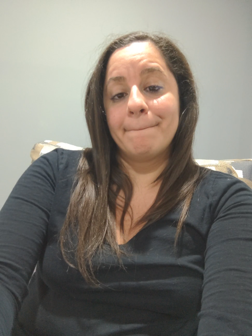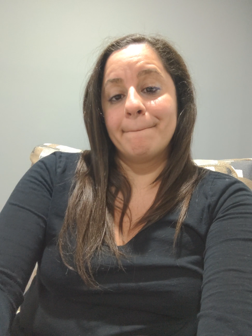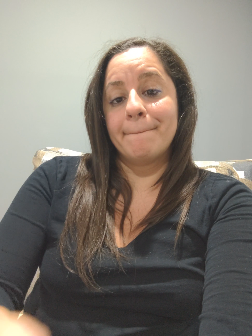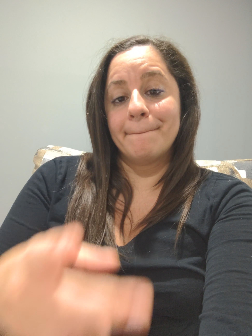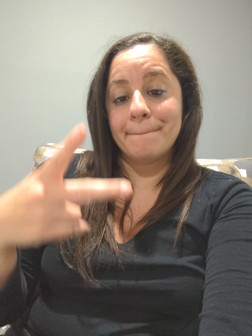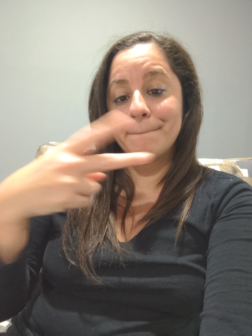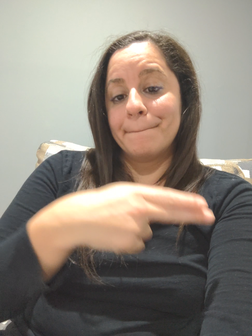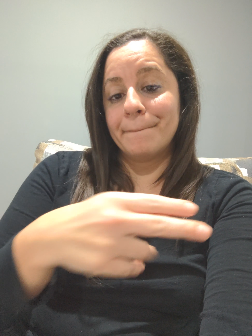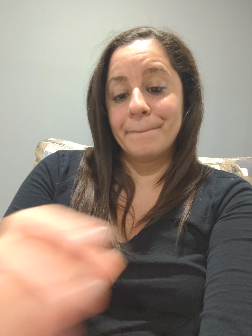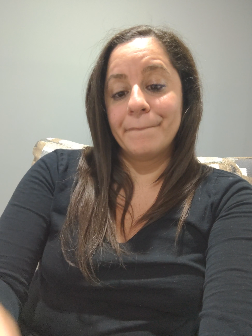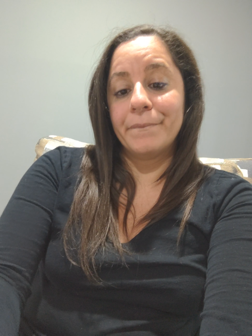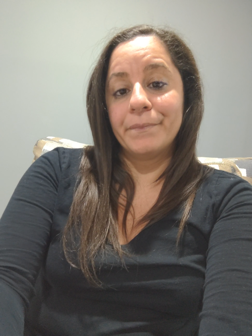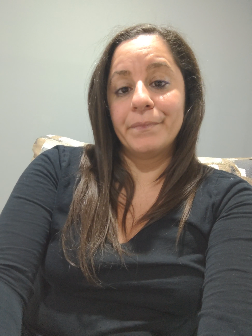cut